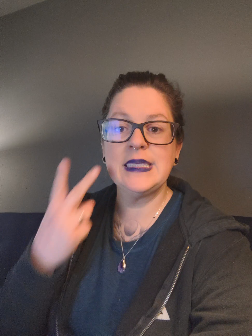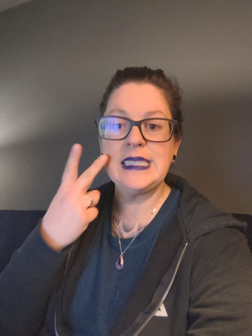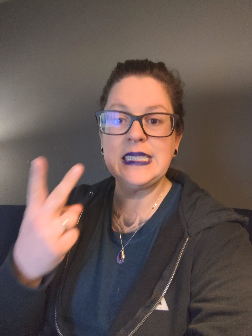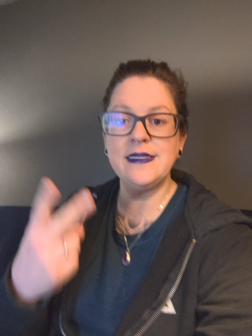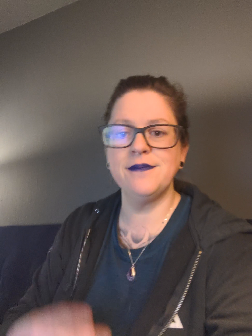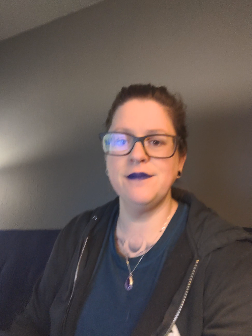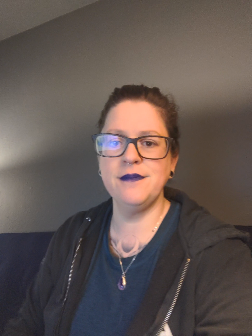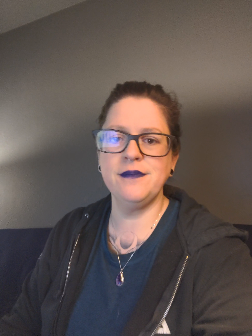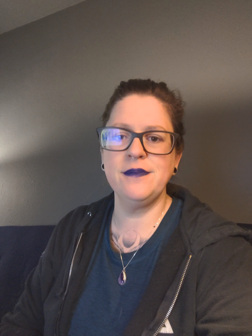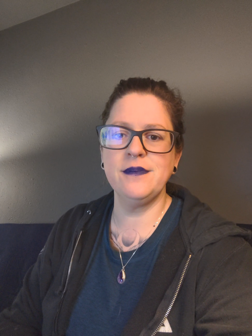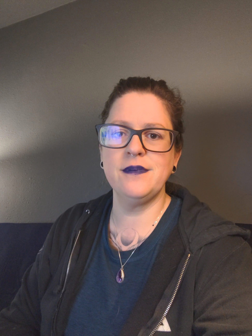see